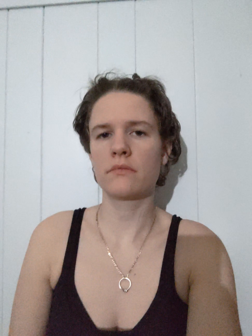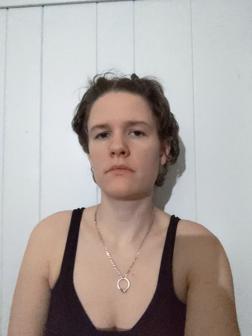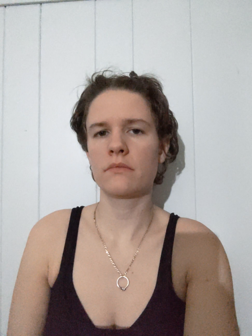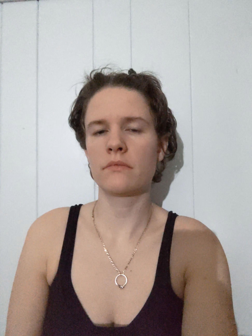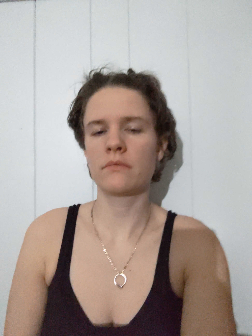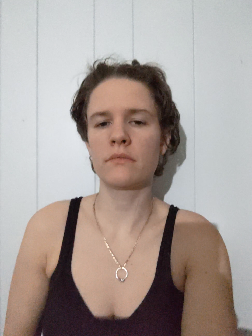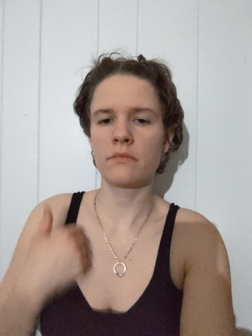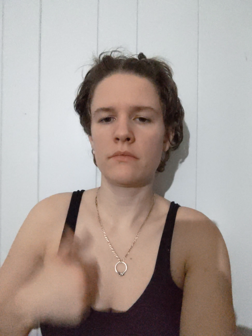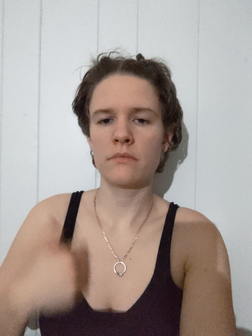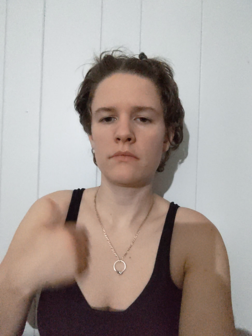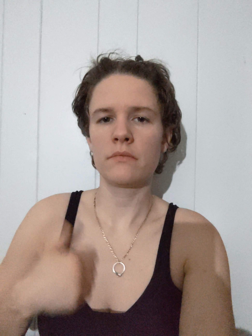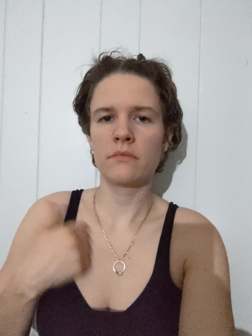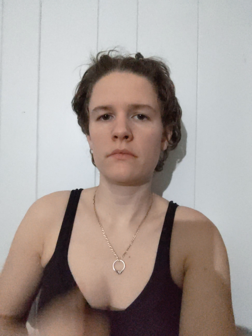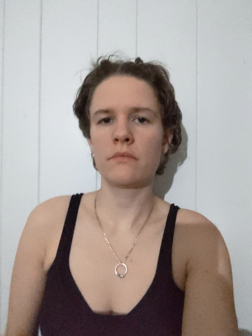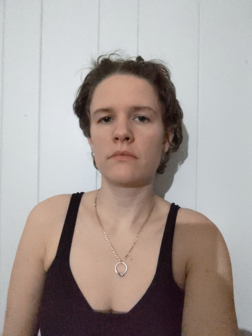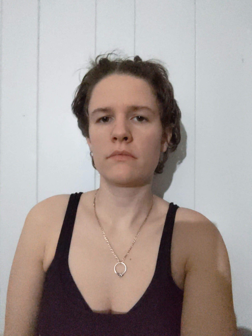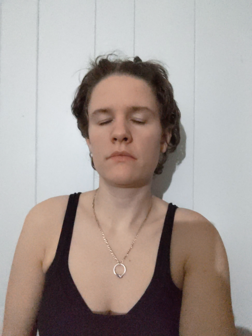bath